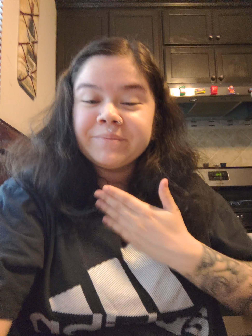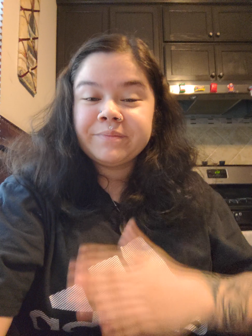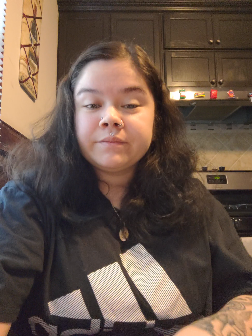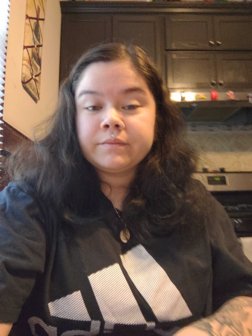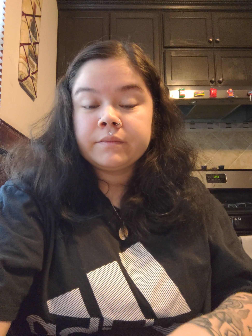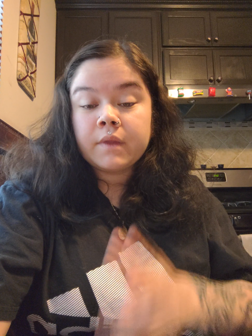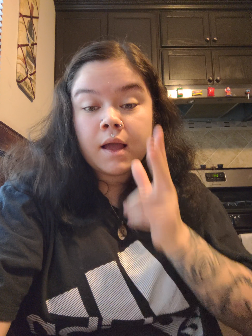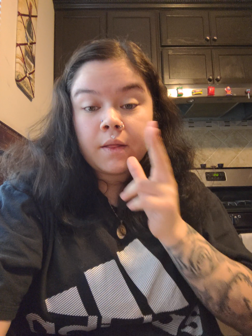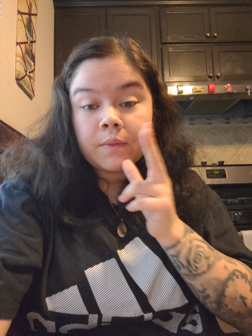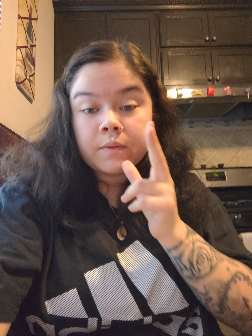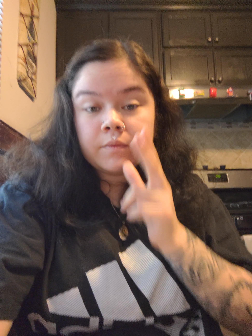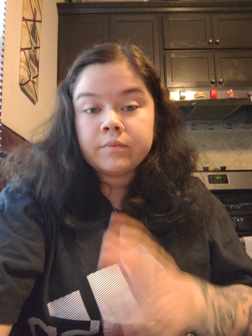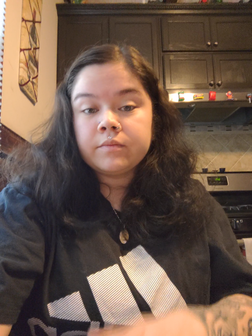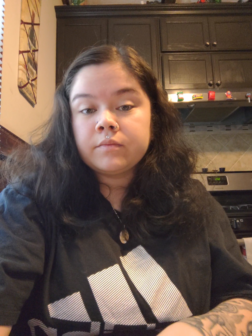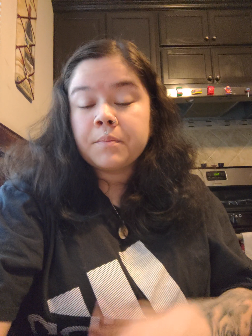hen